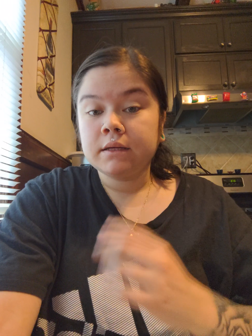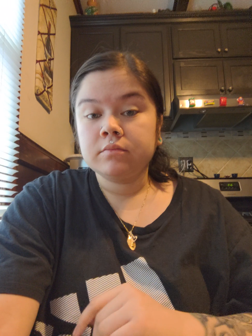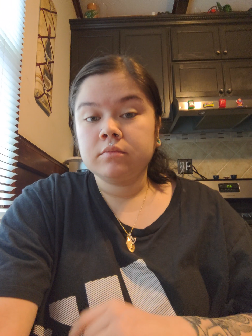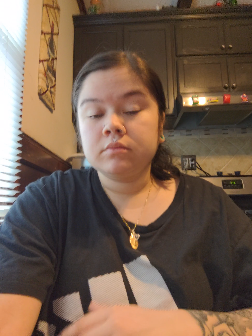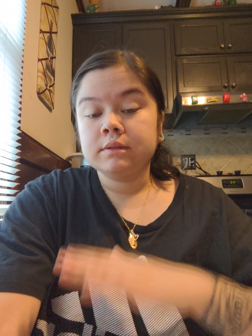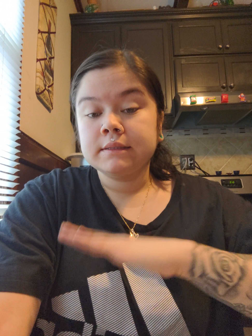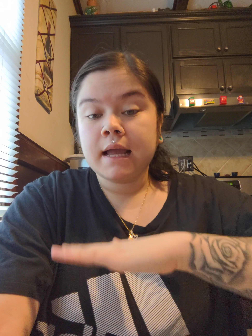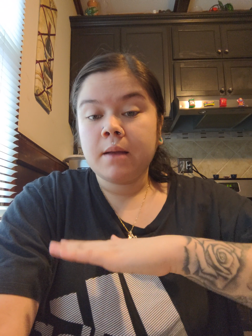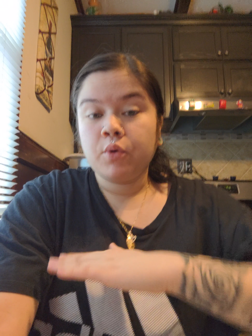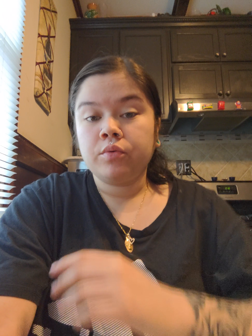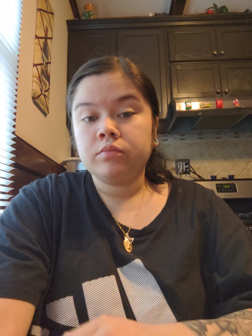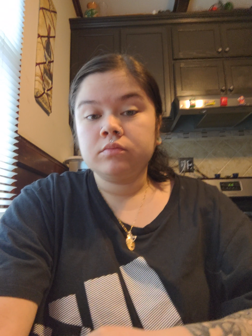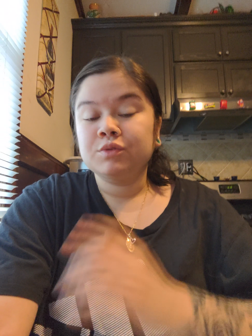table